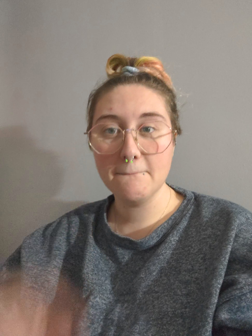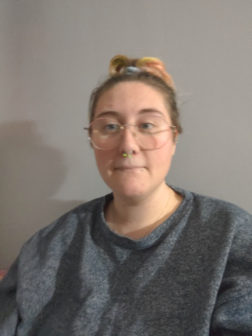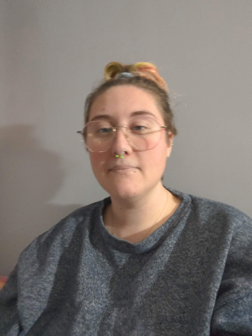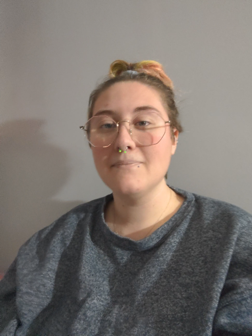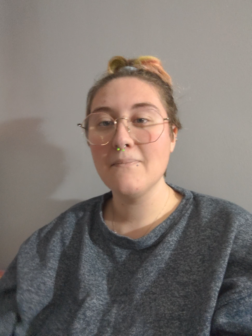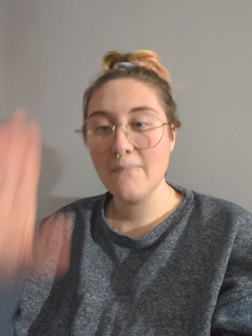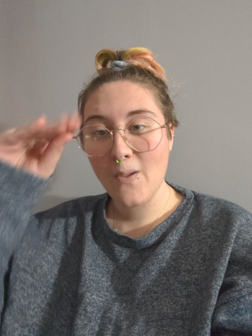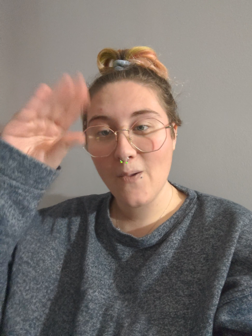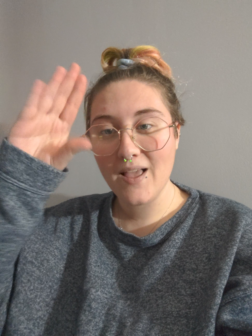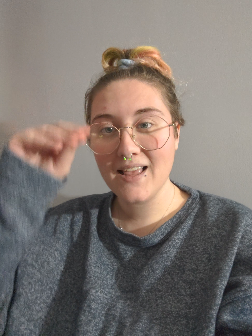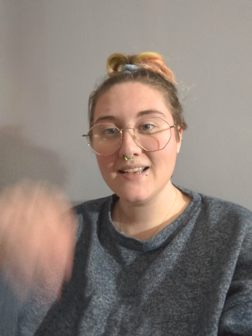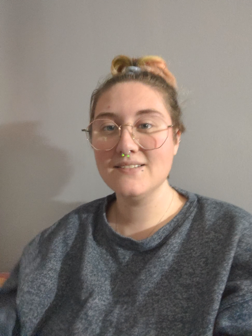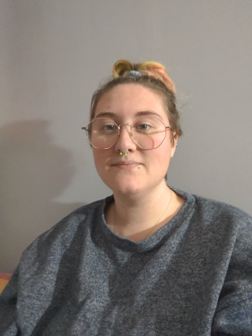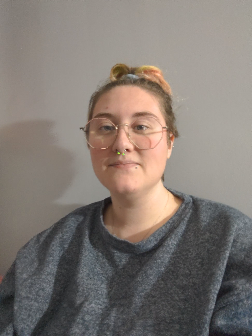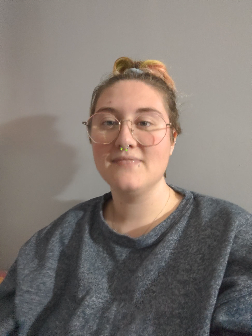boy